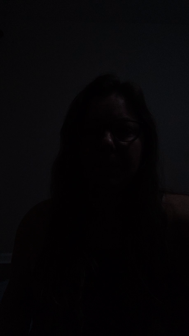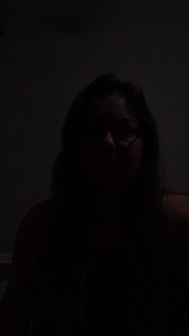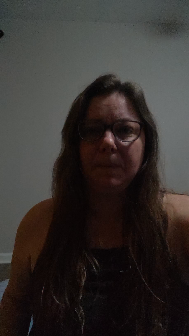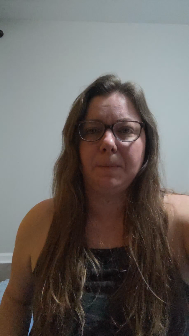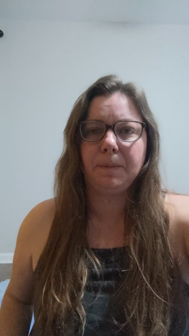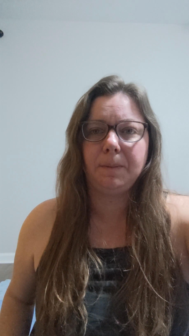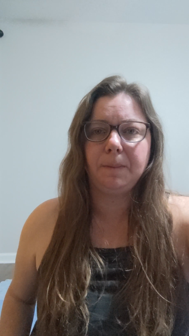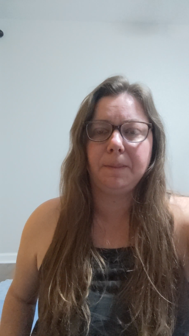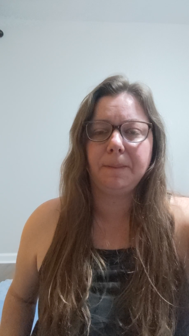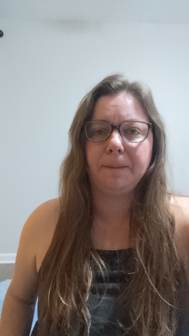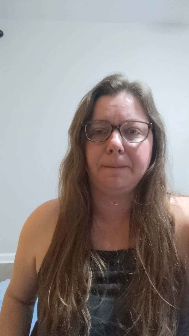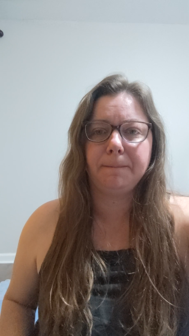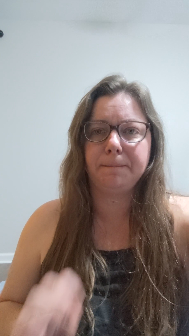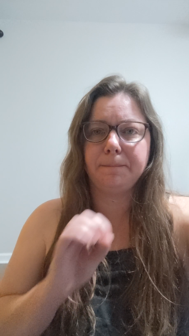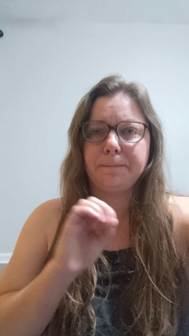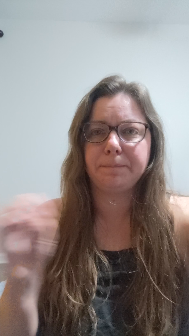none